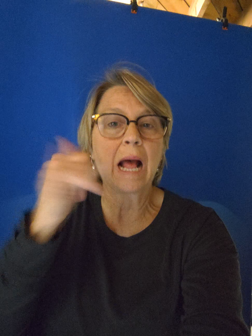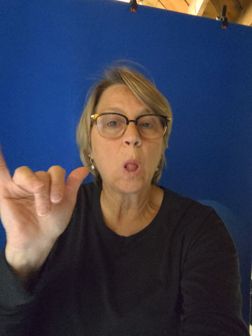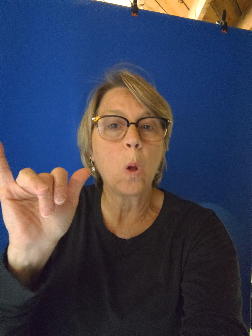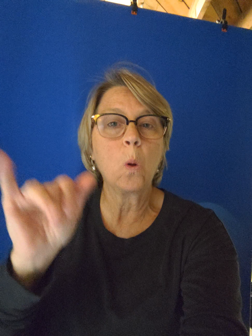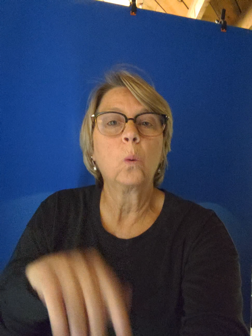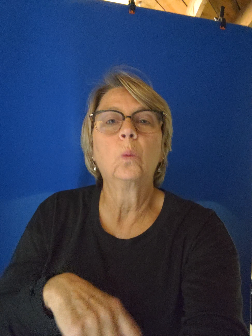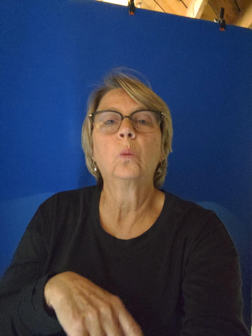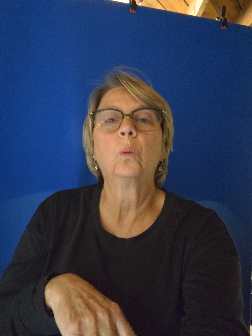yellow